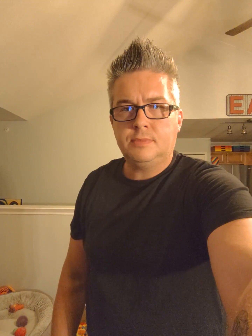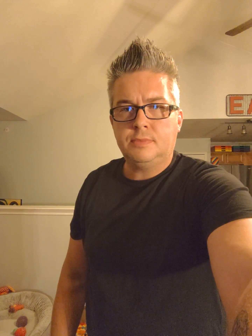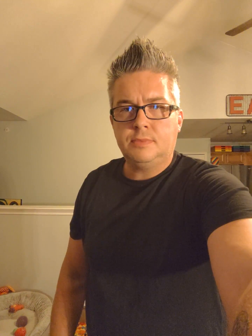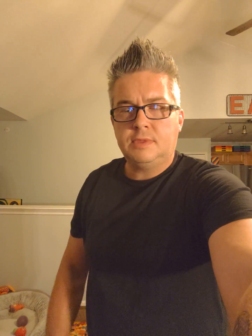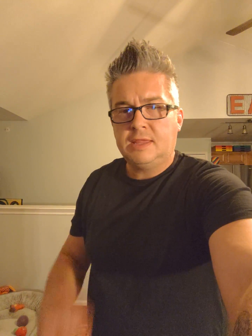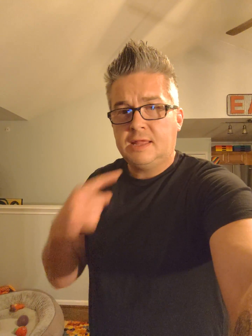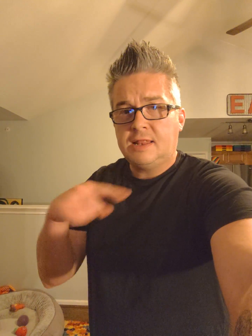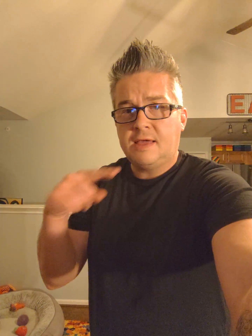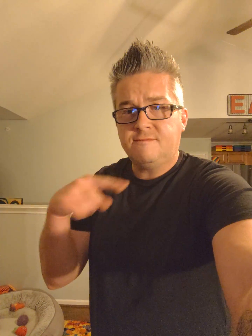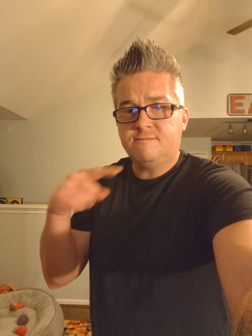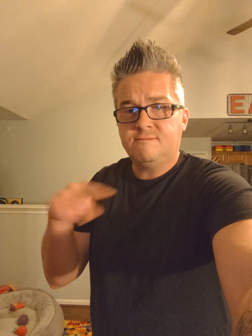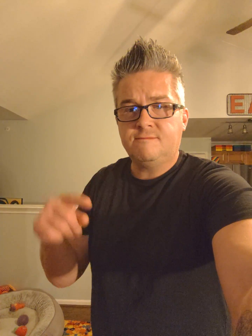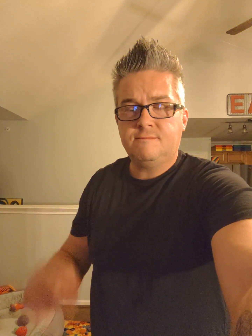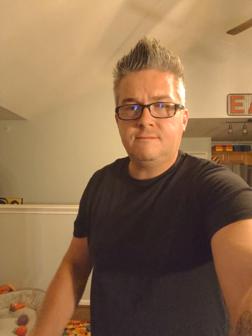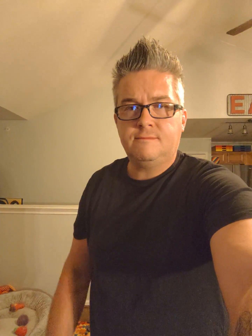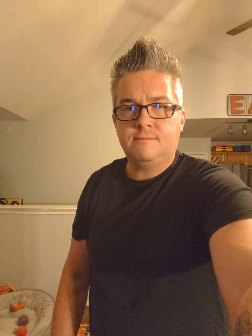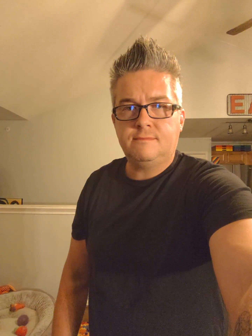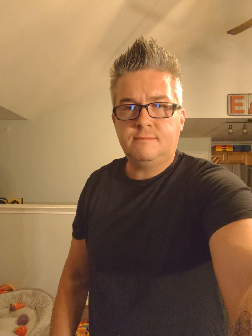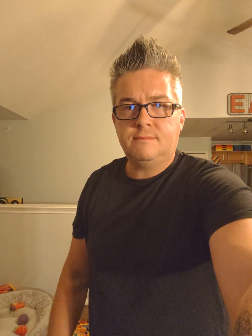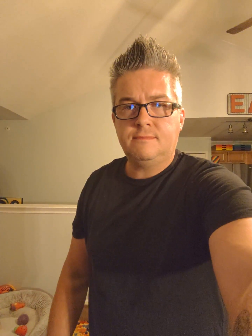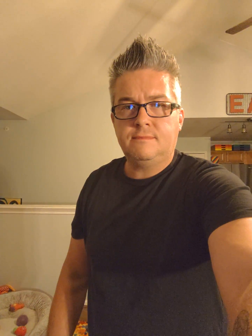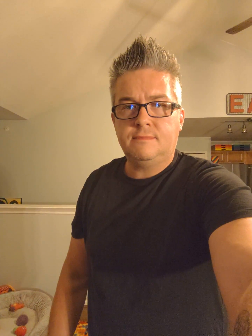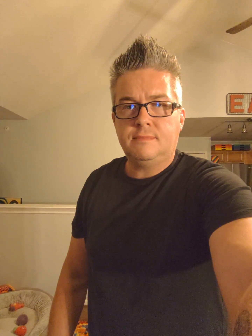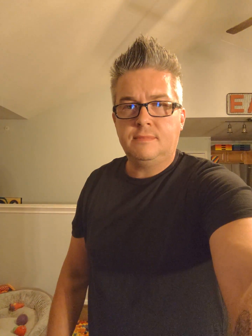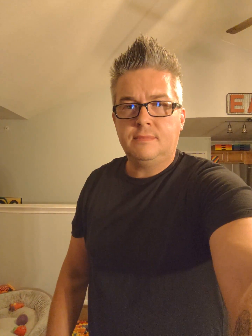knife